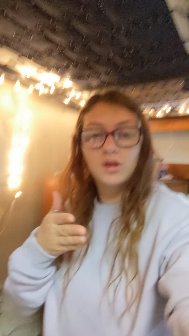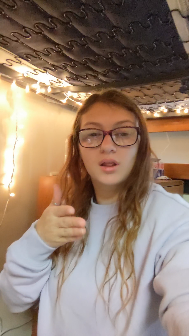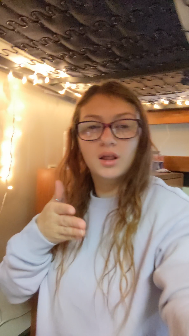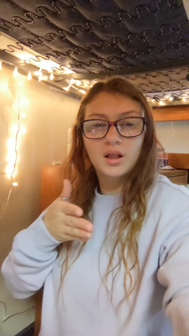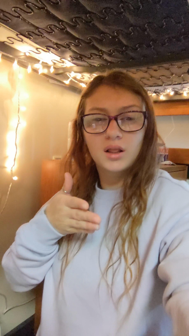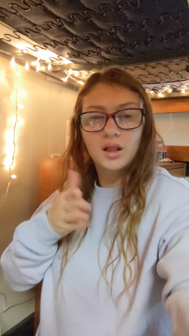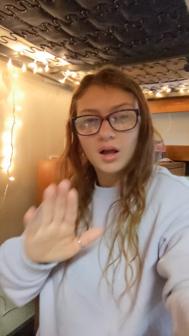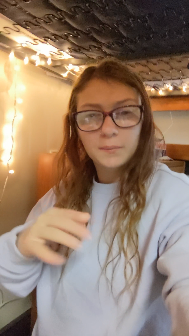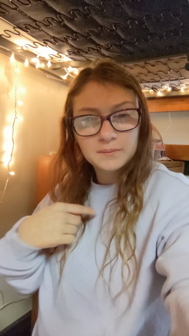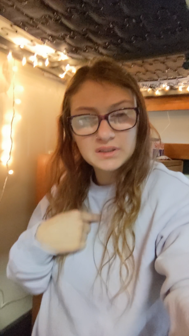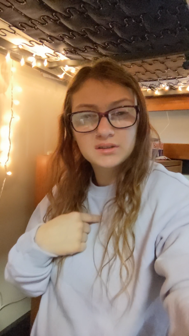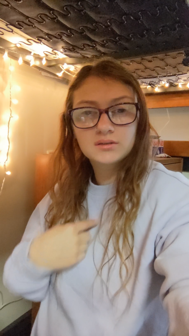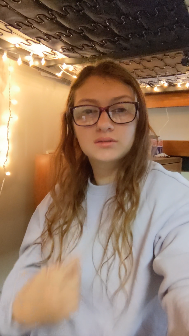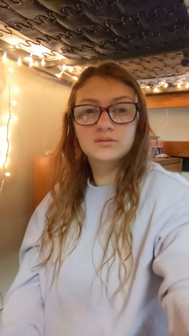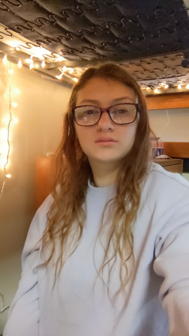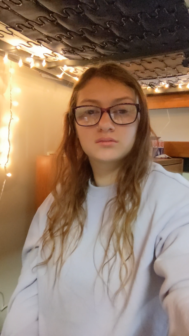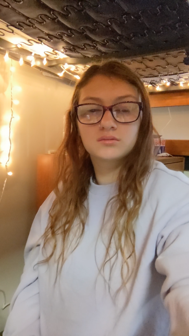let me